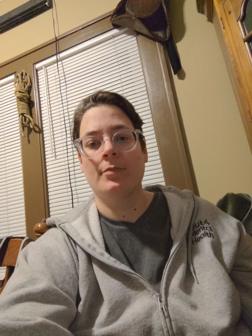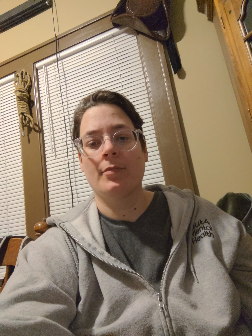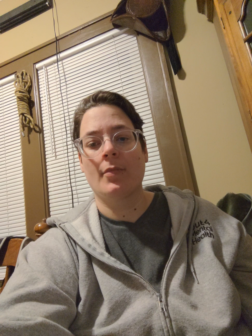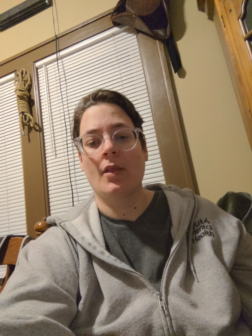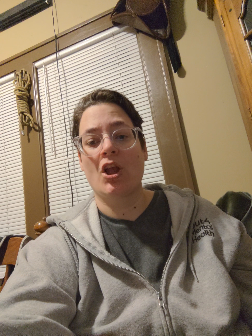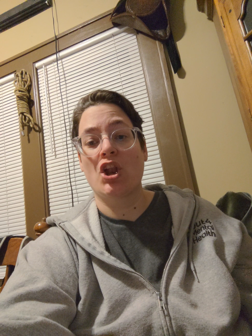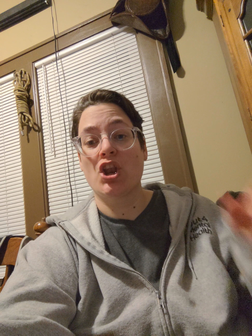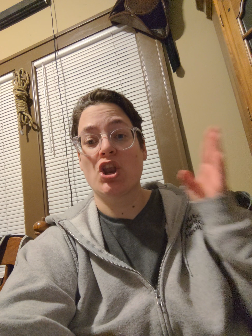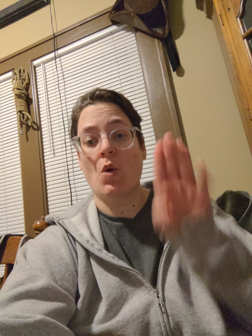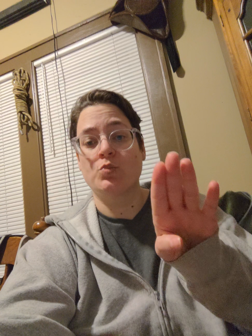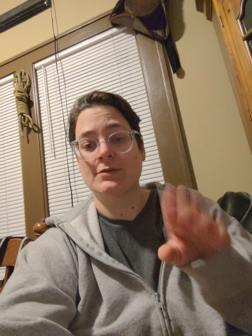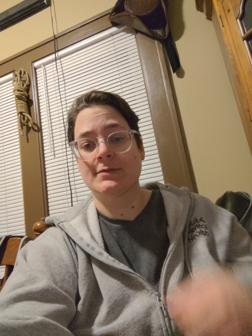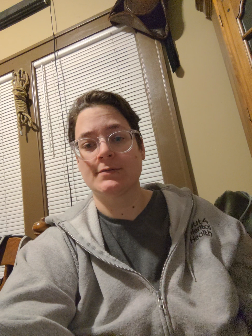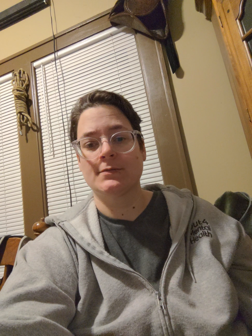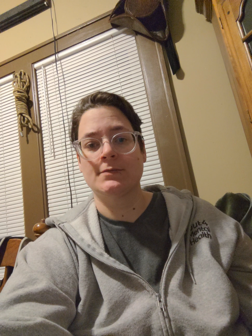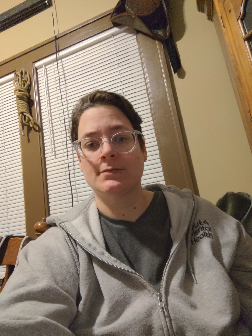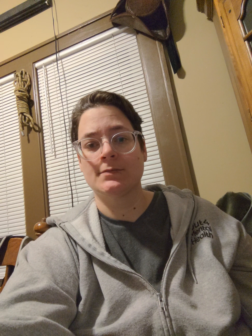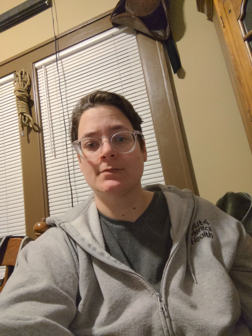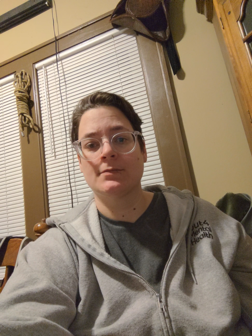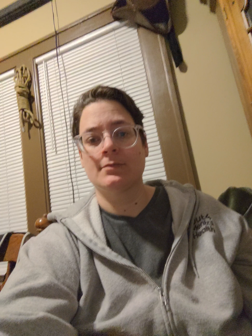close